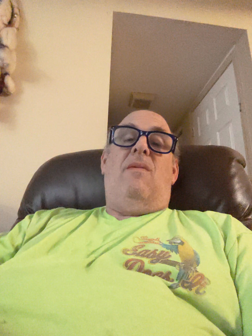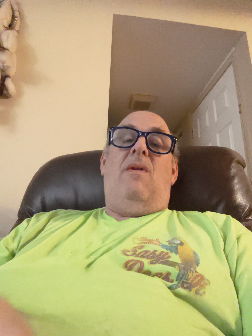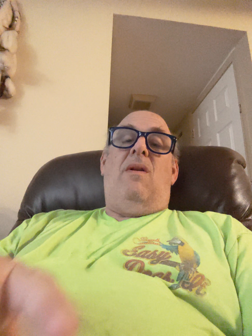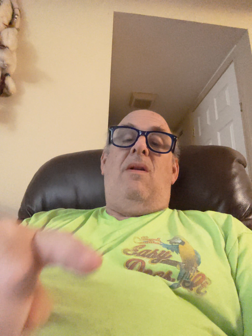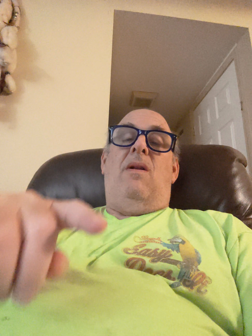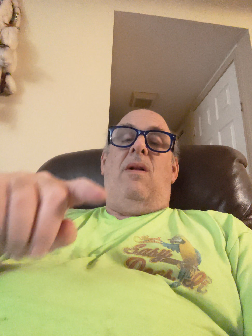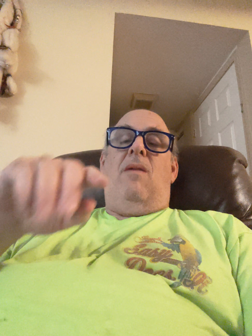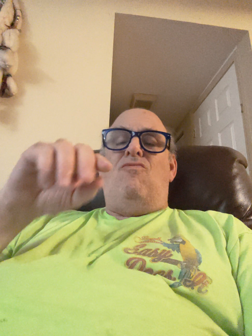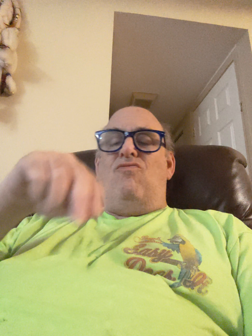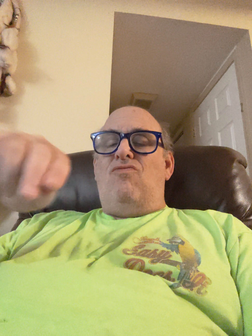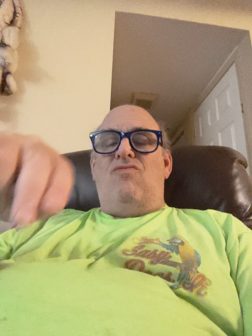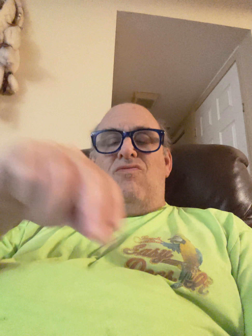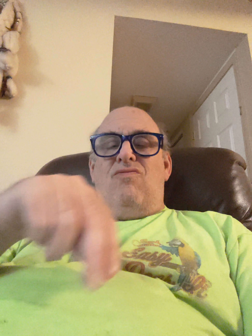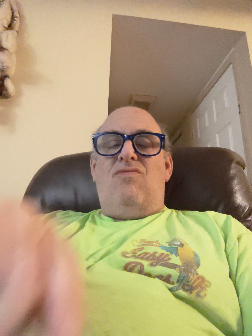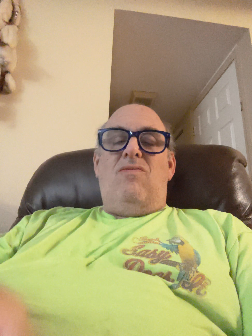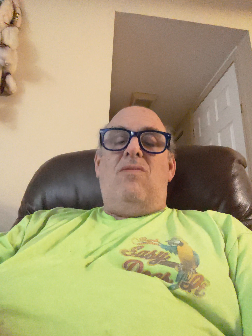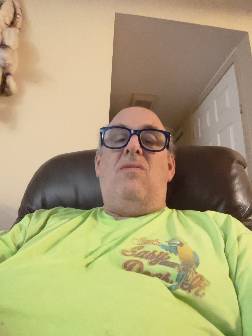puzzle